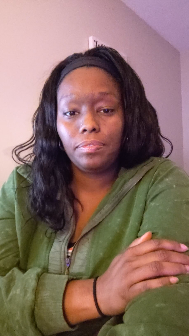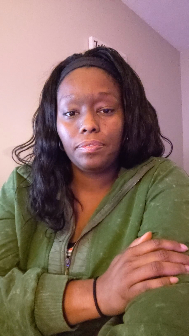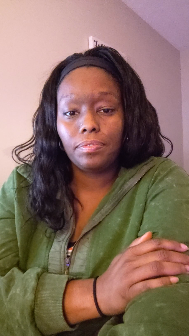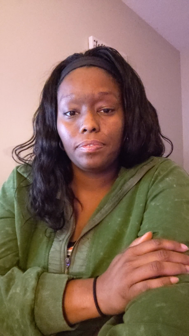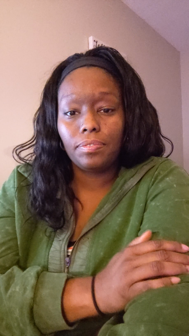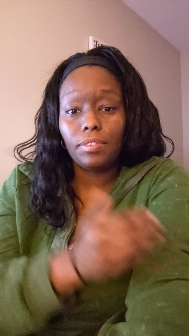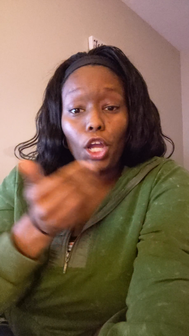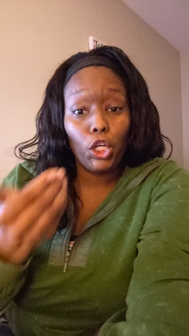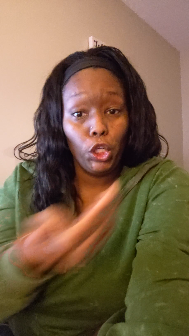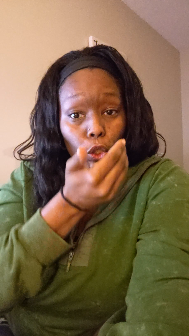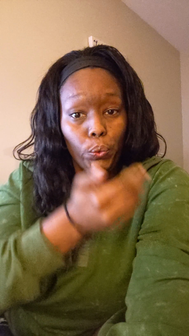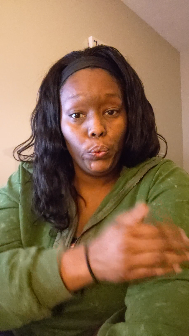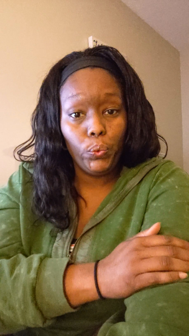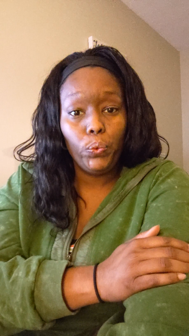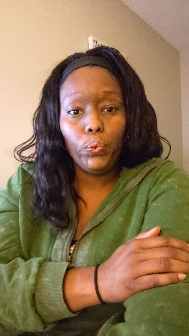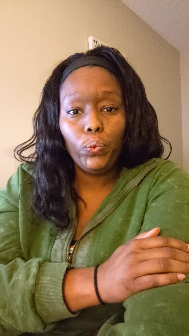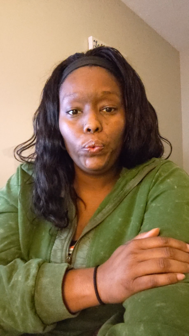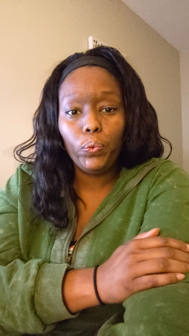new